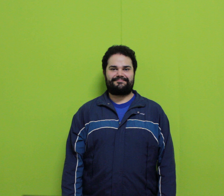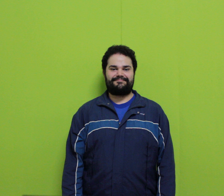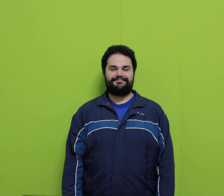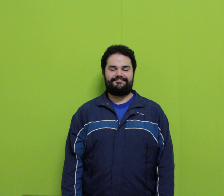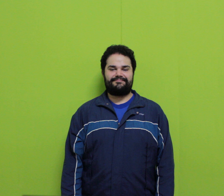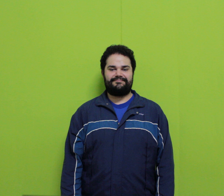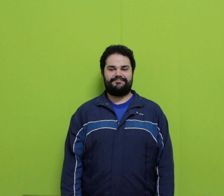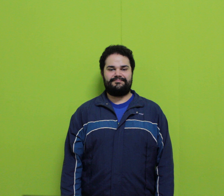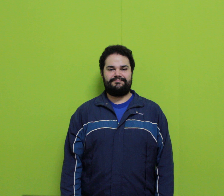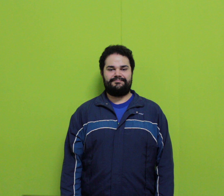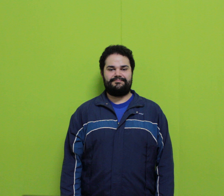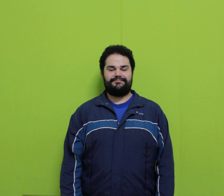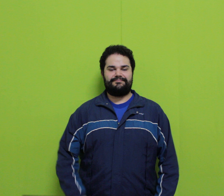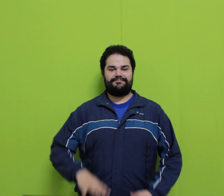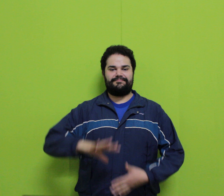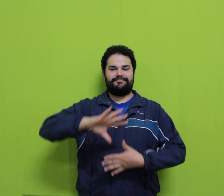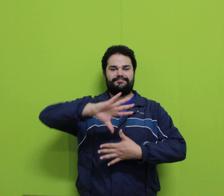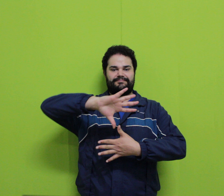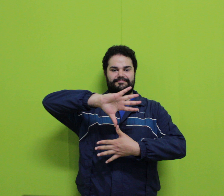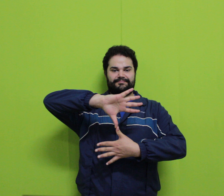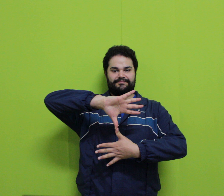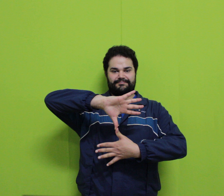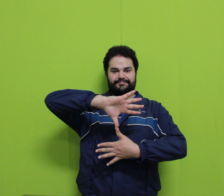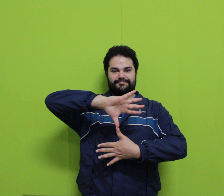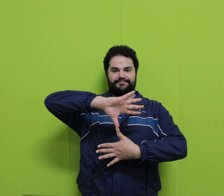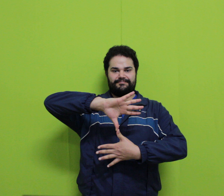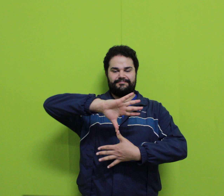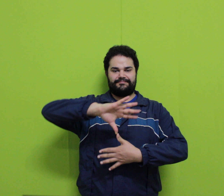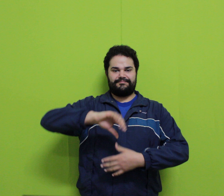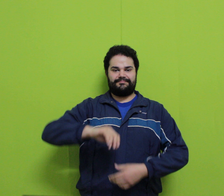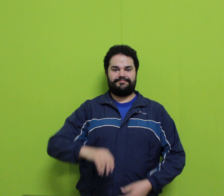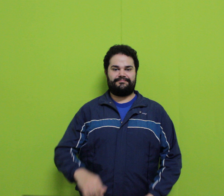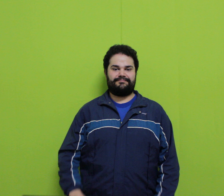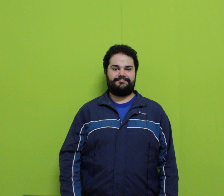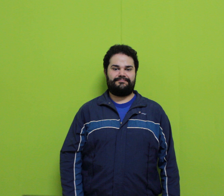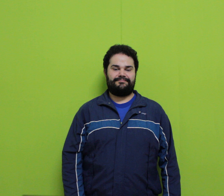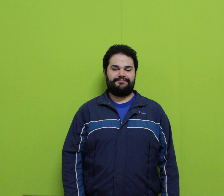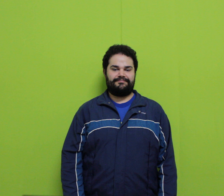América